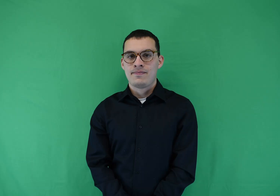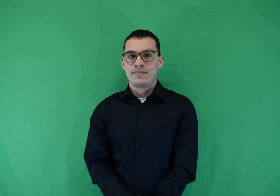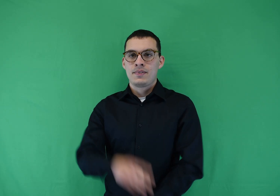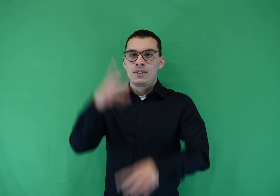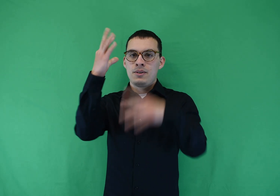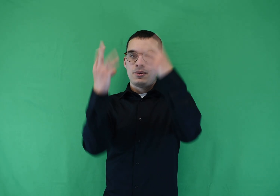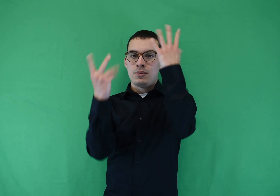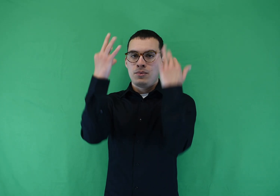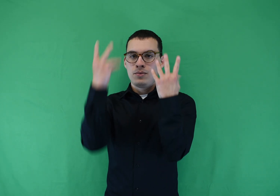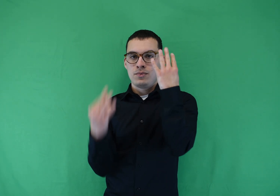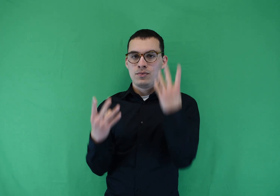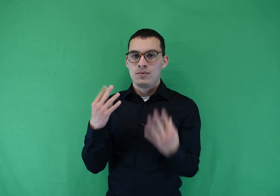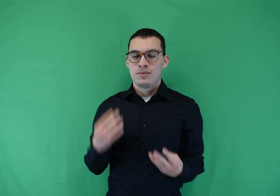fuego